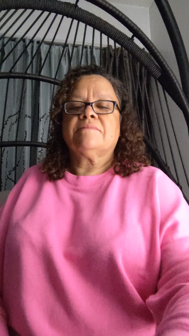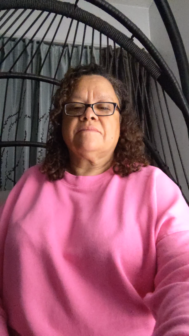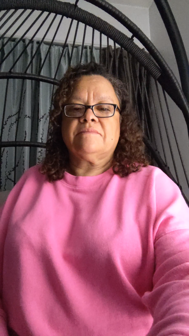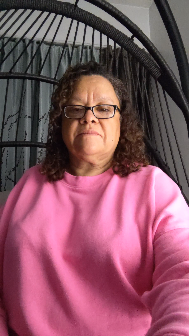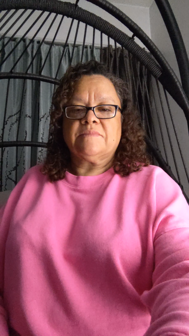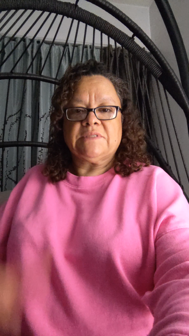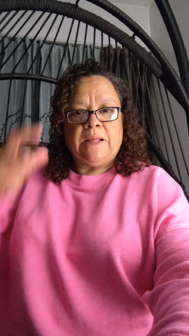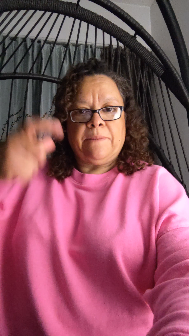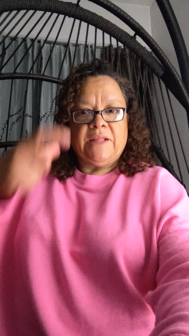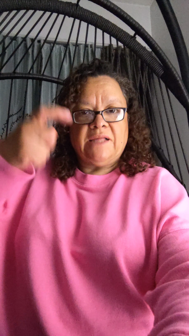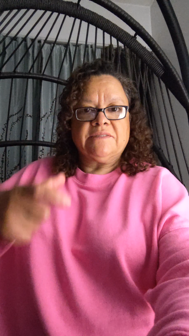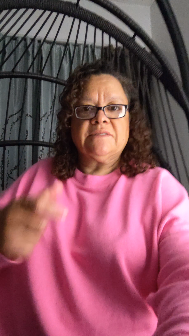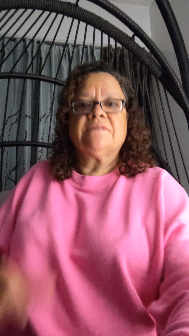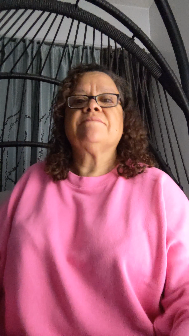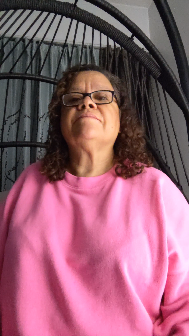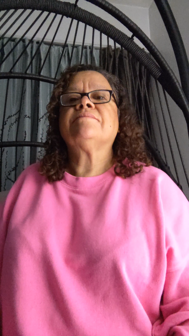plate